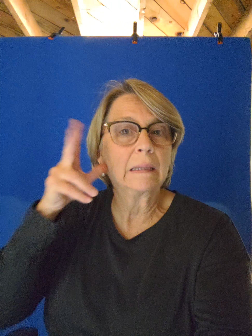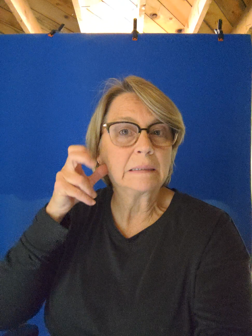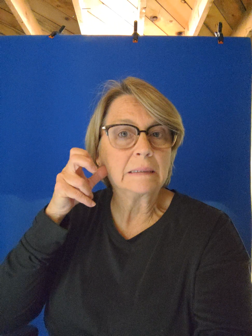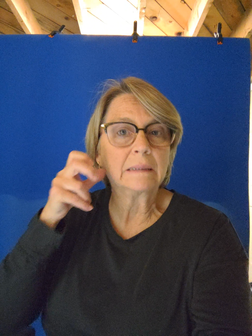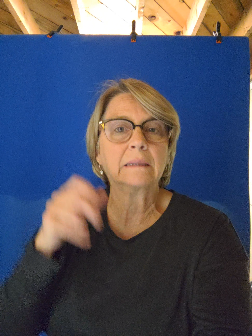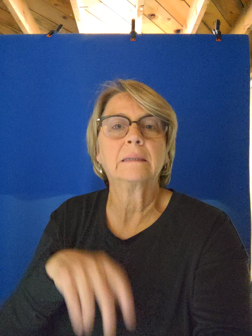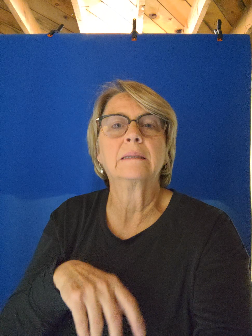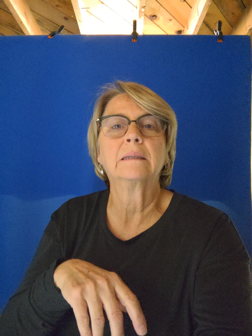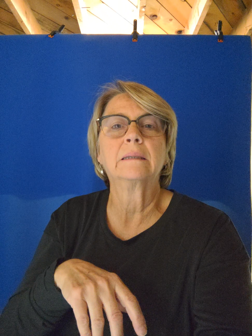listen